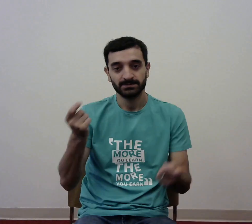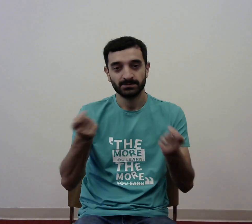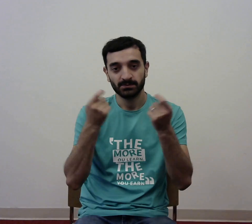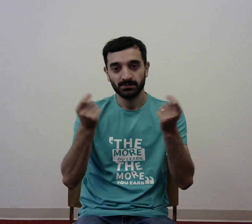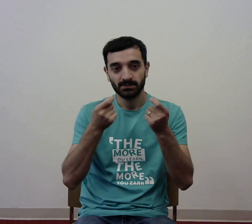toya